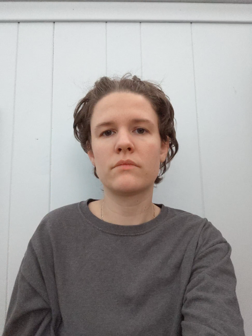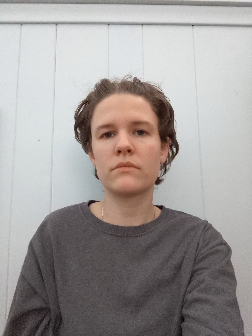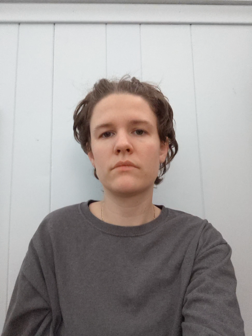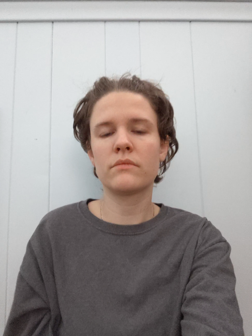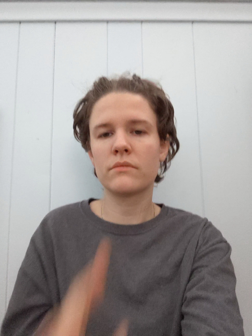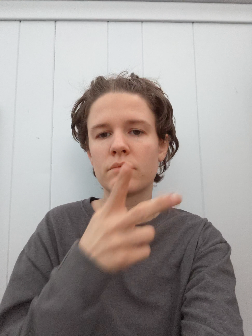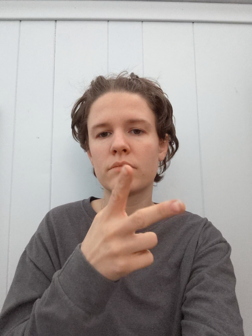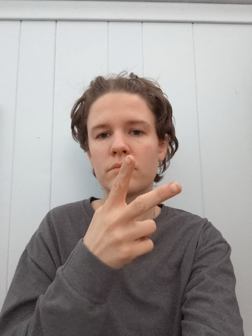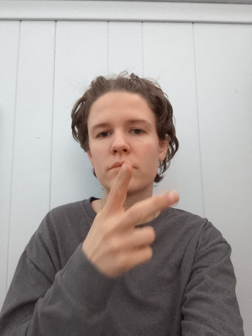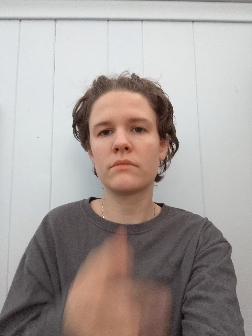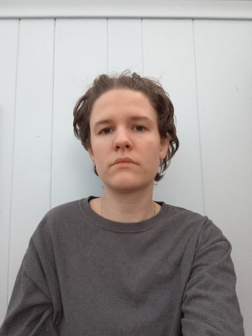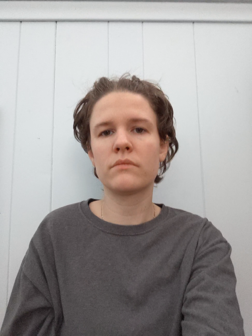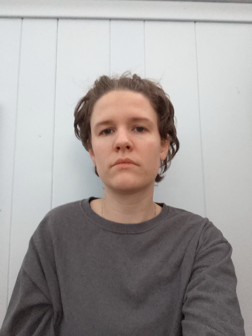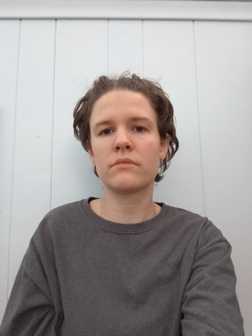hen